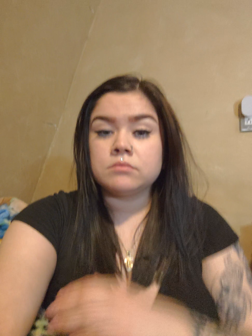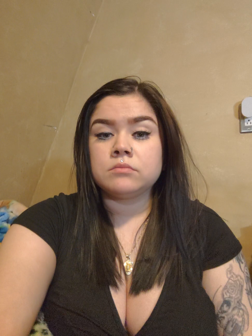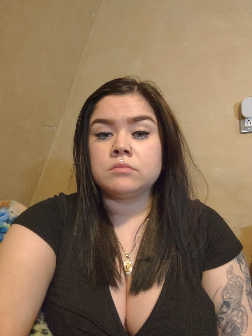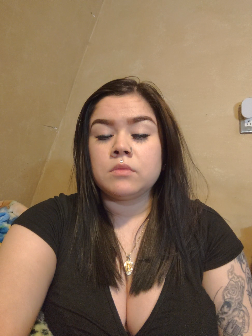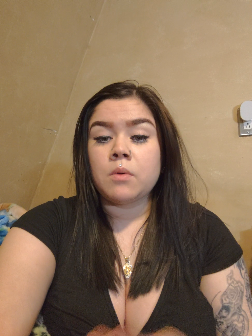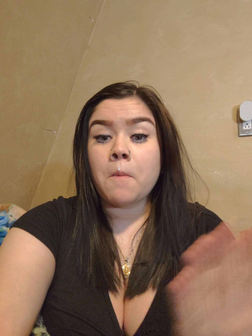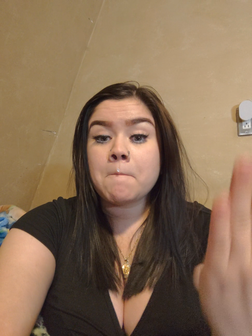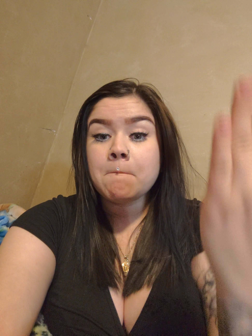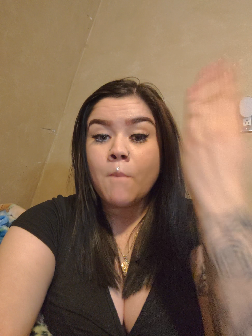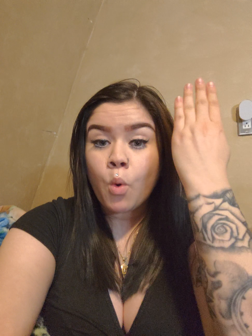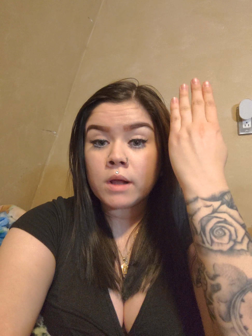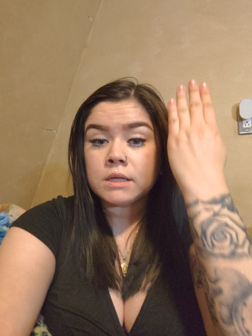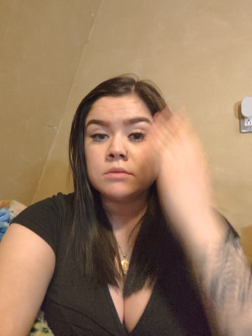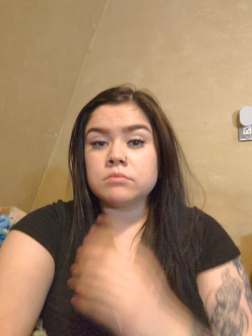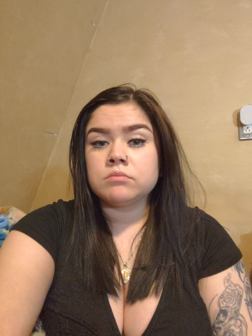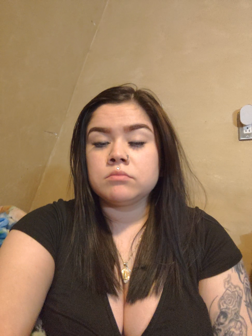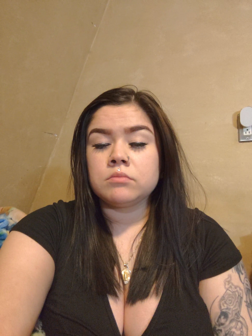morning